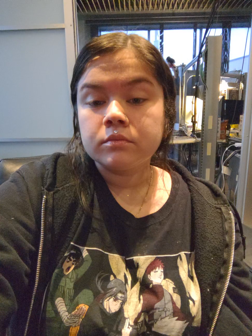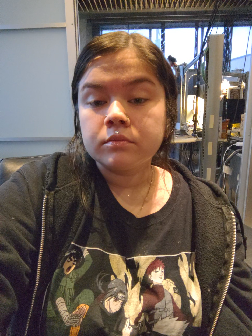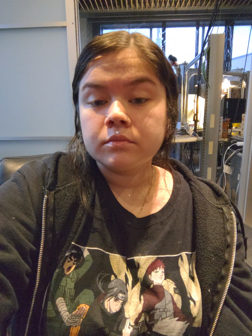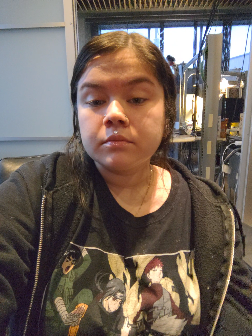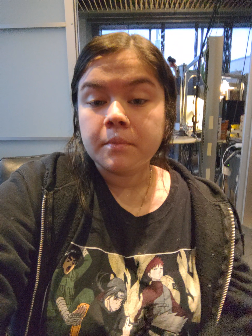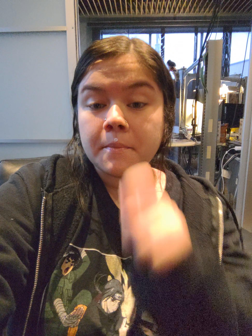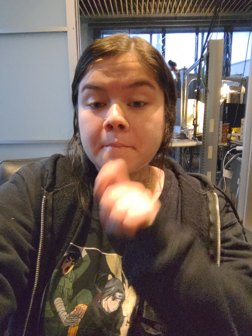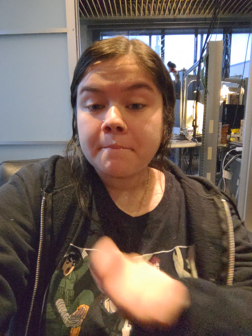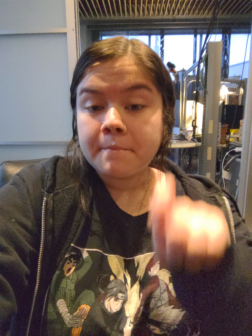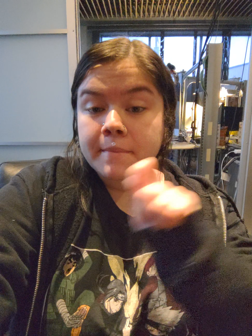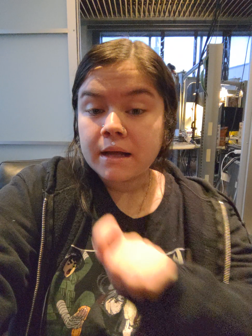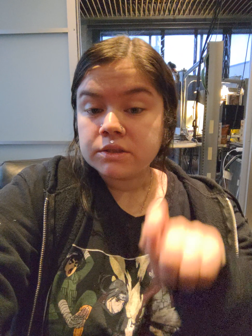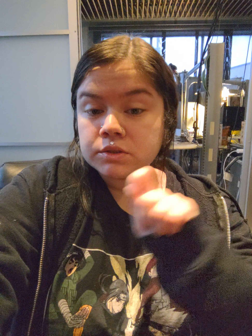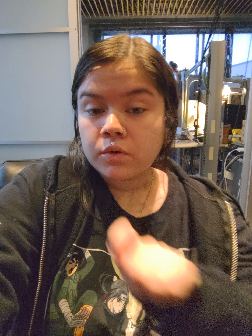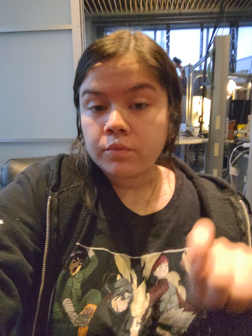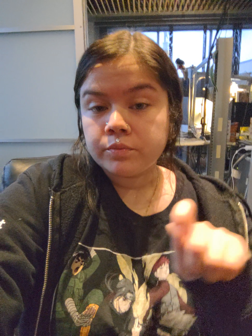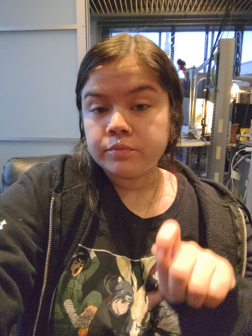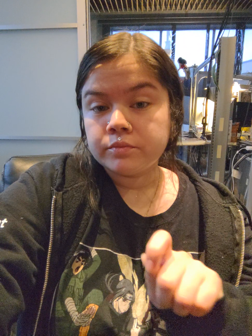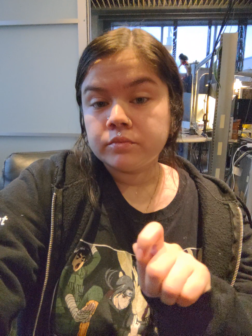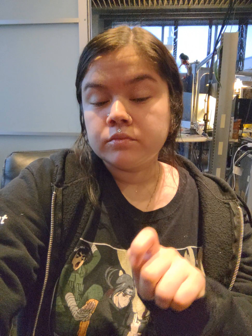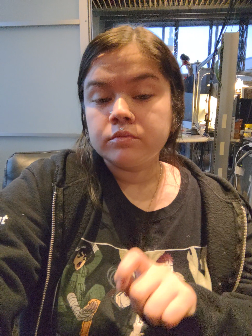pencil